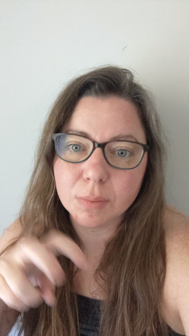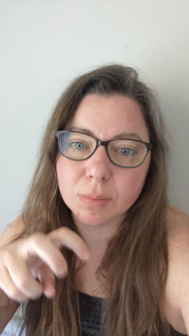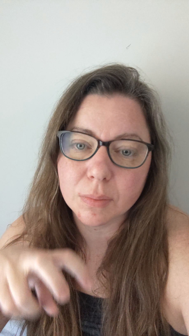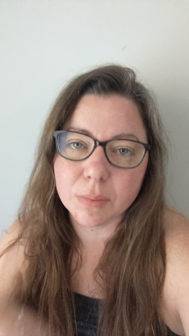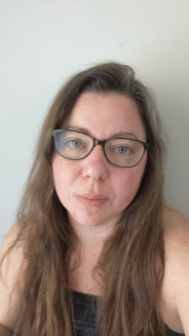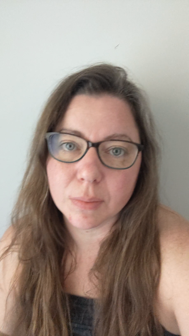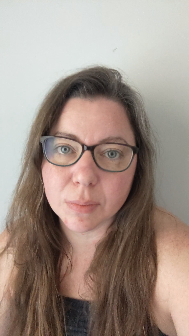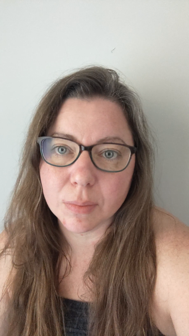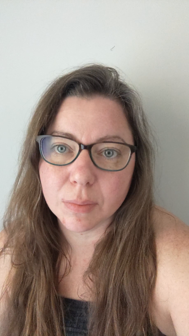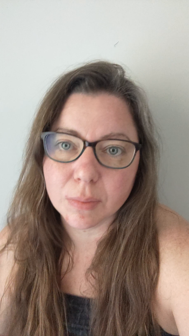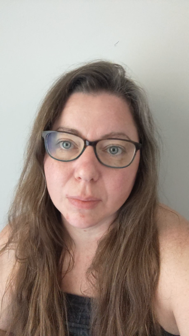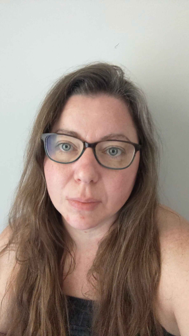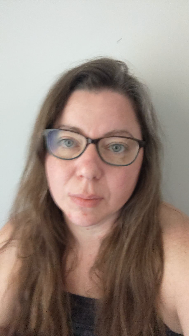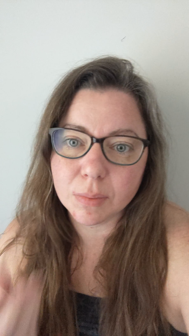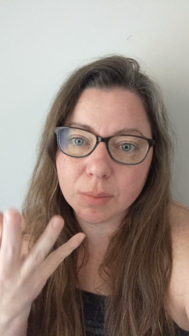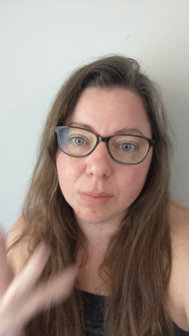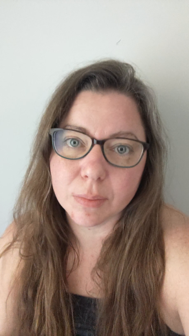plants